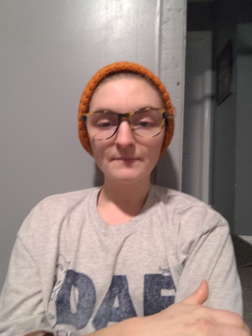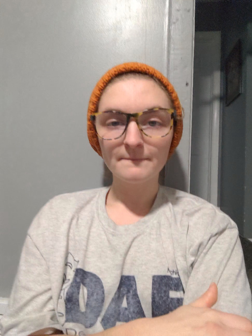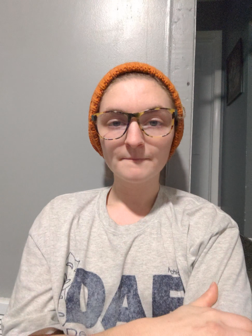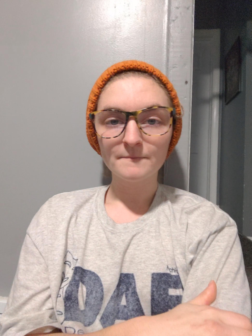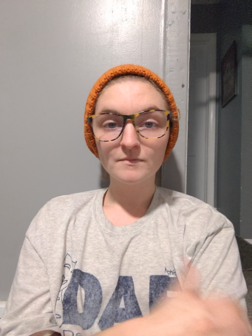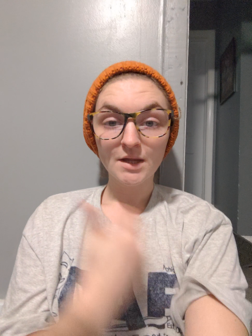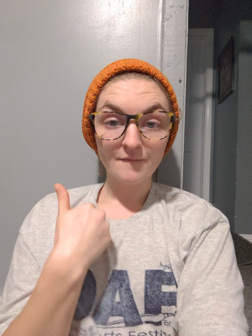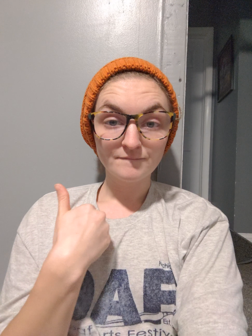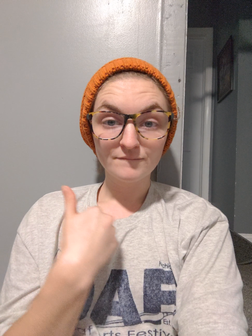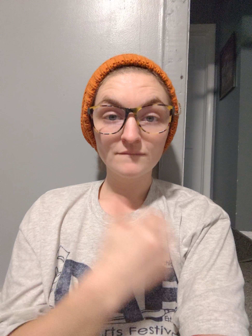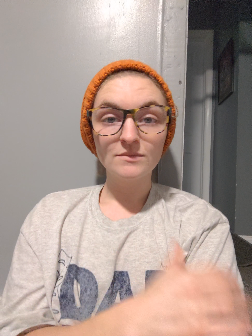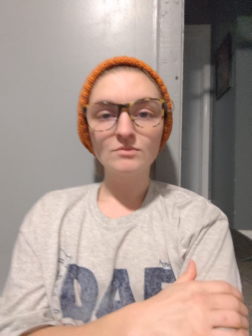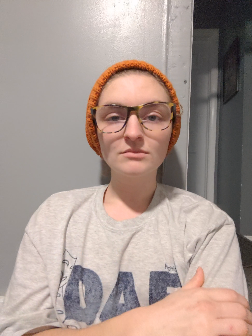have